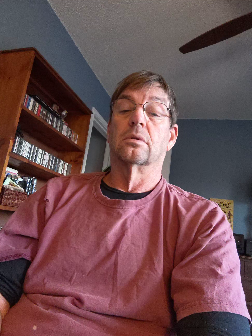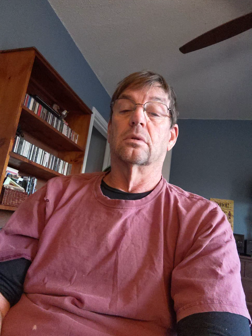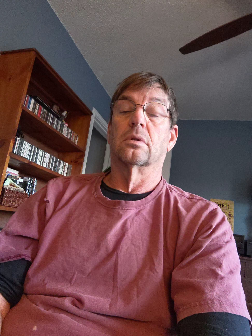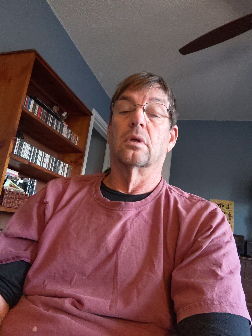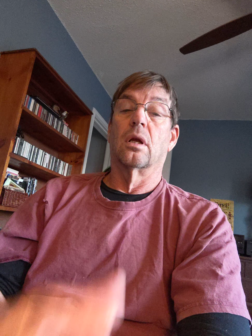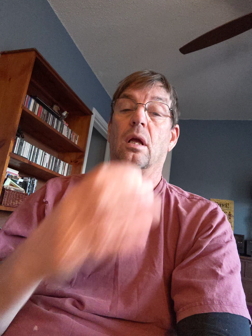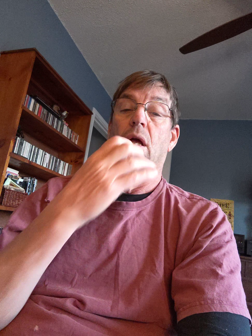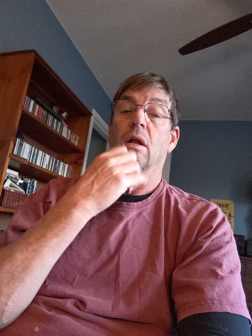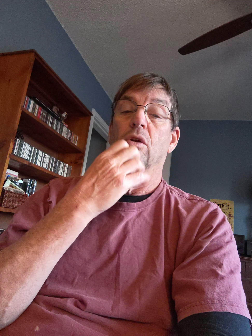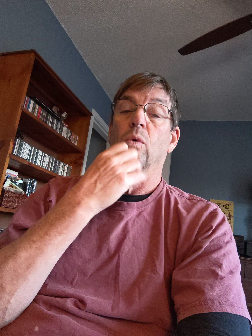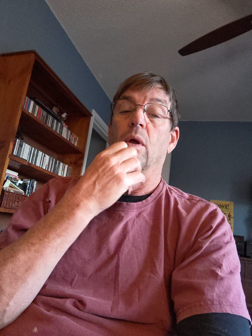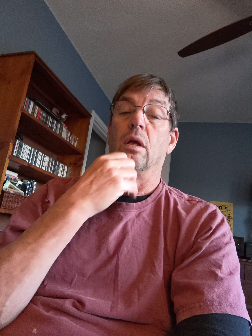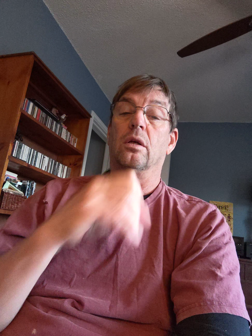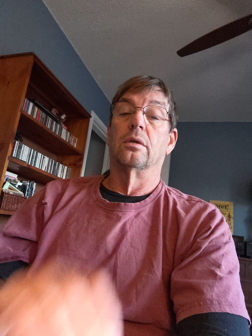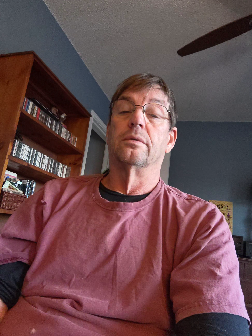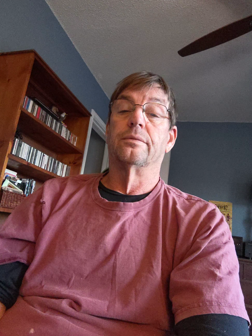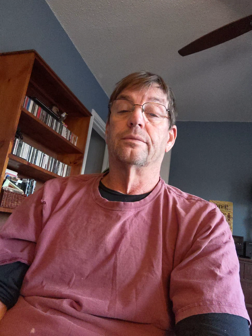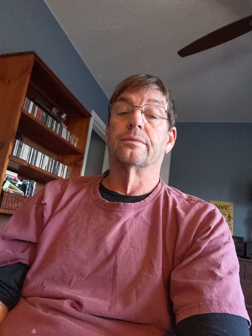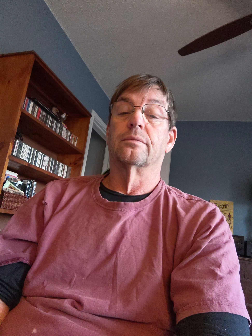underwear